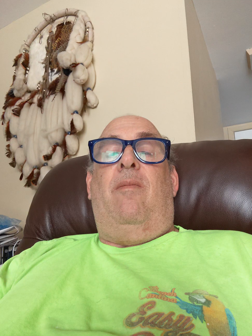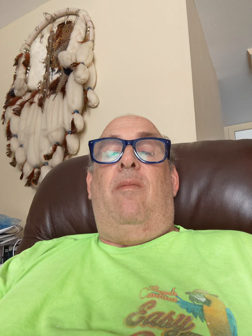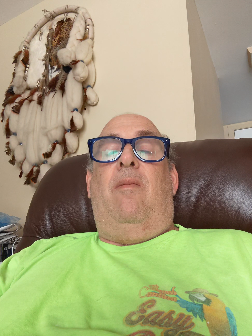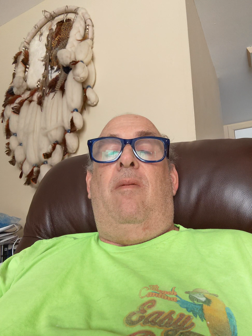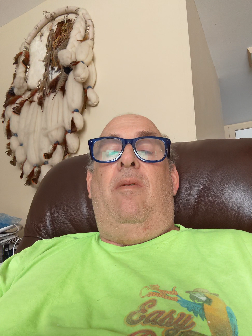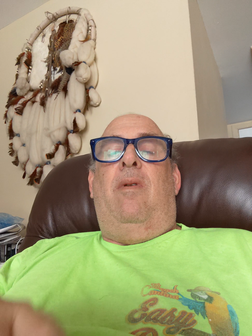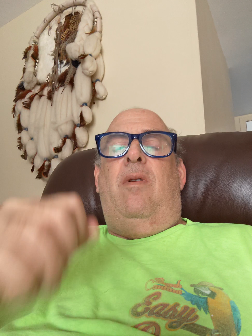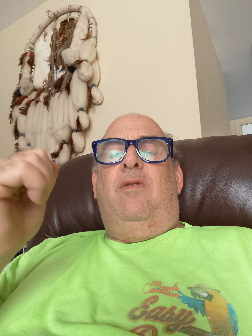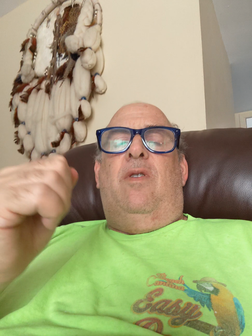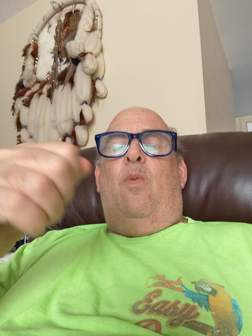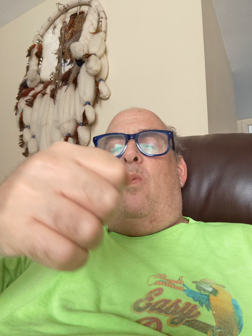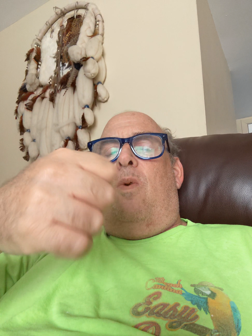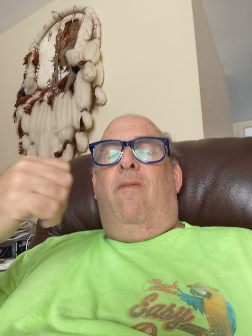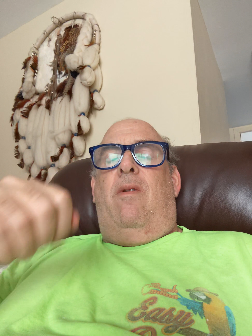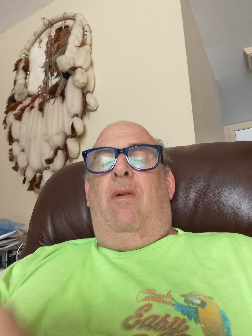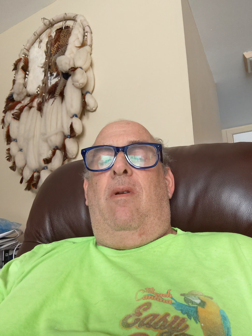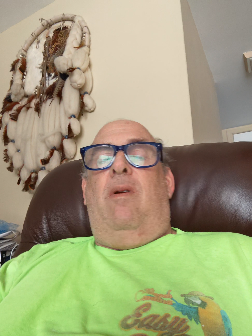refrigerator